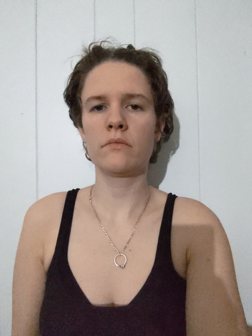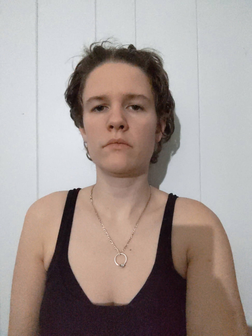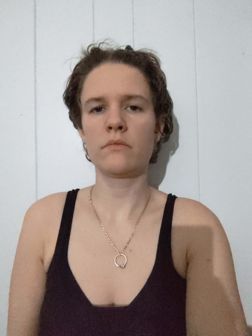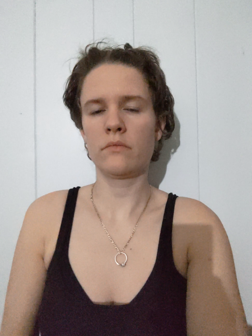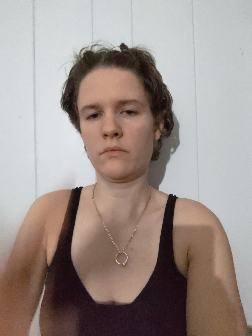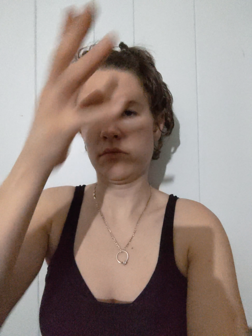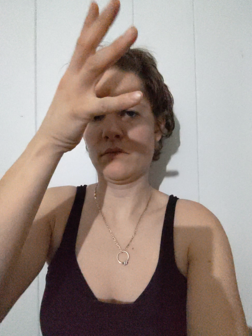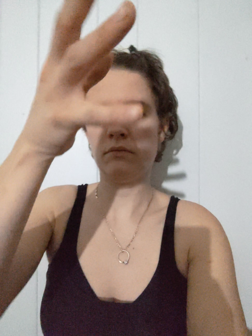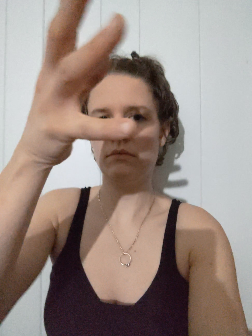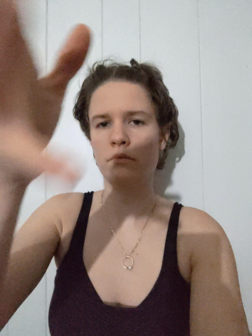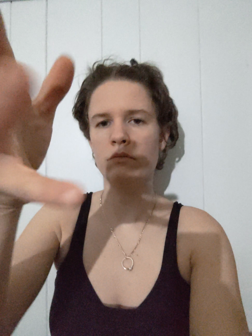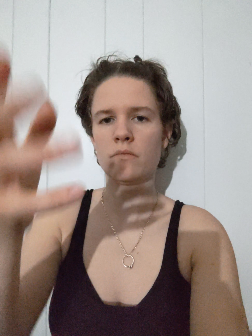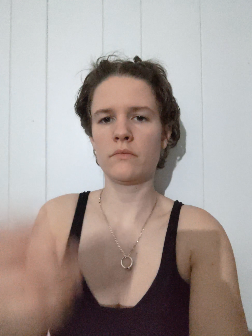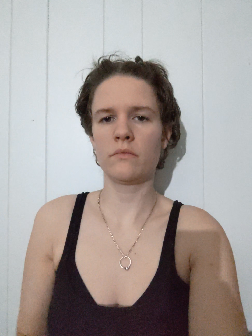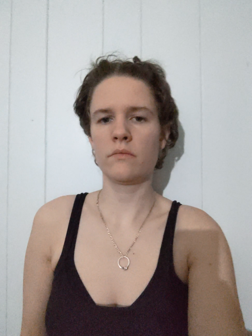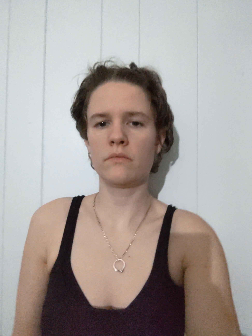grandpa